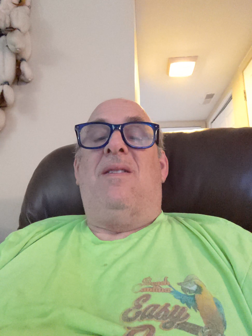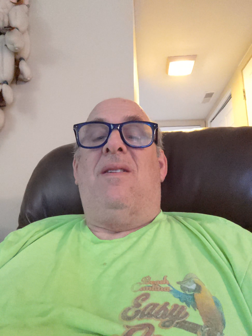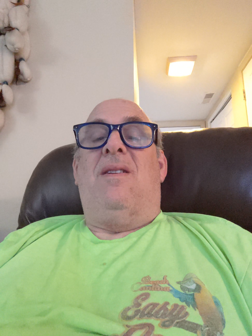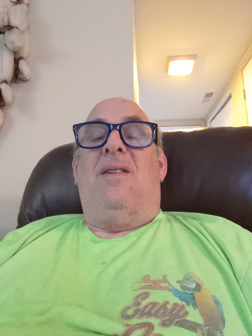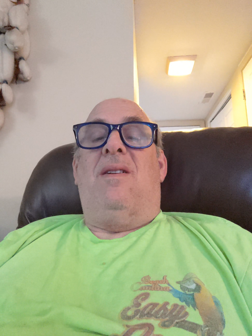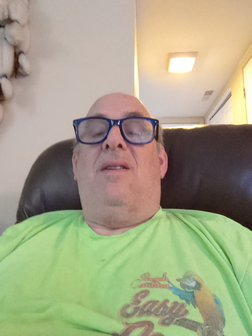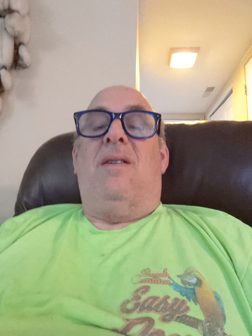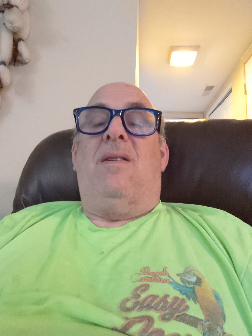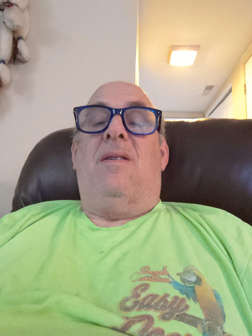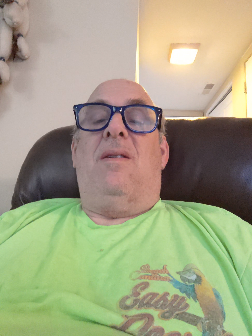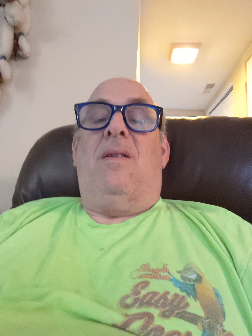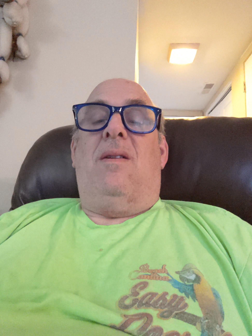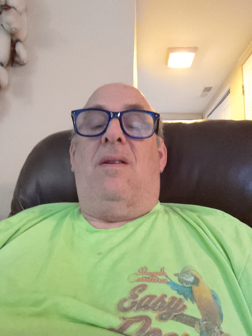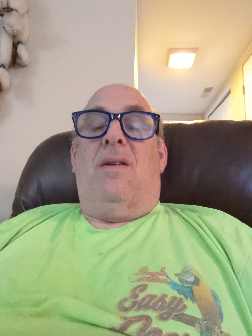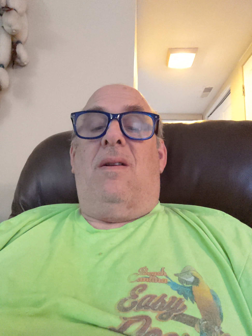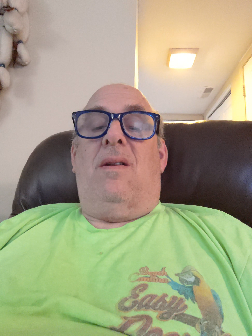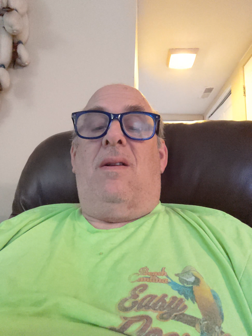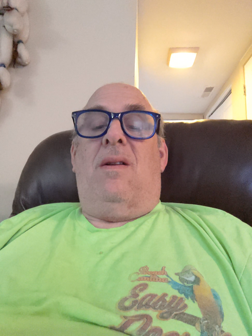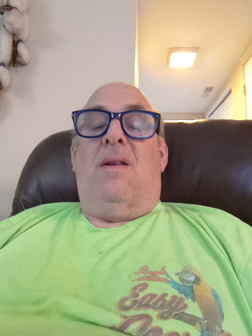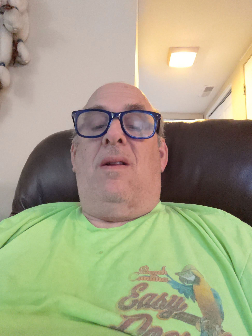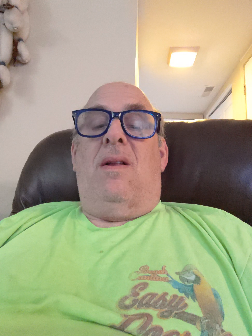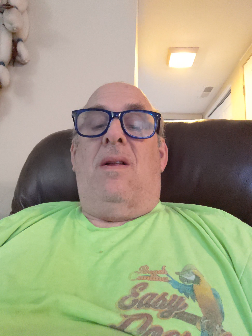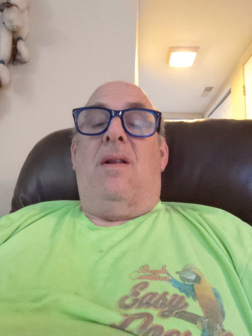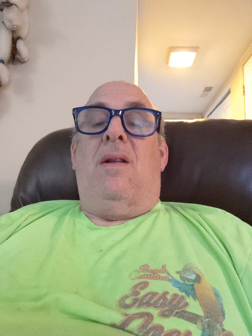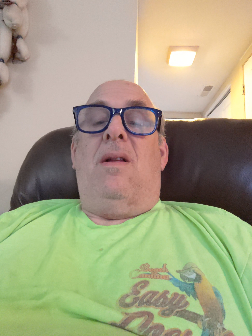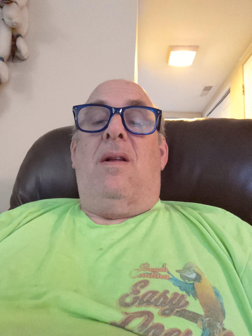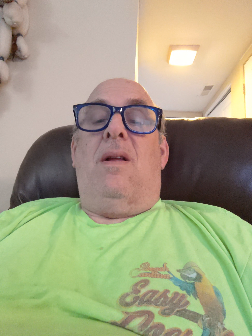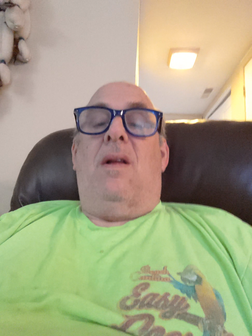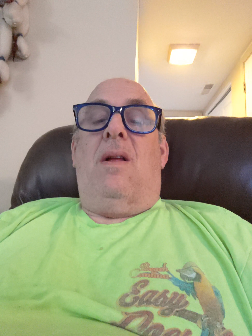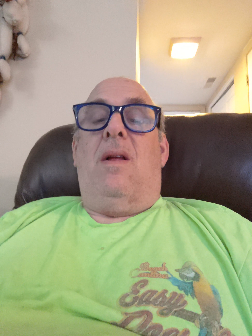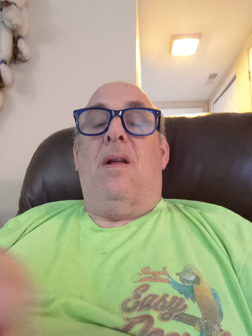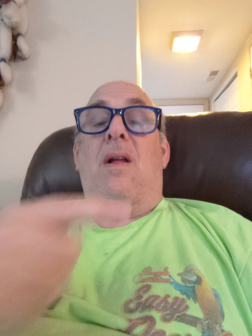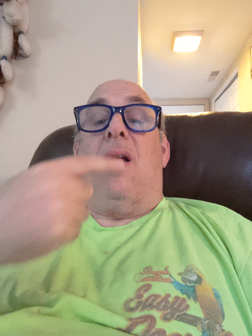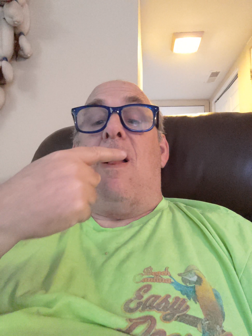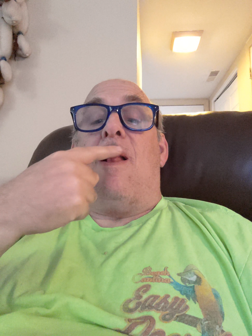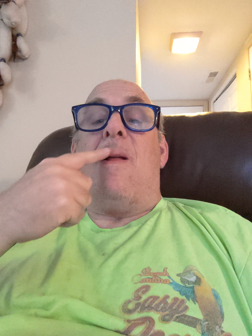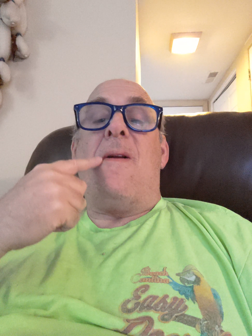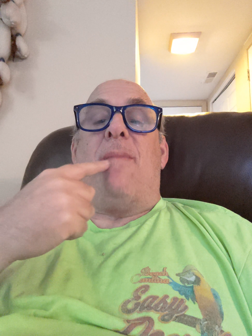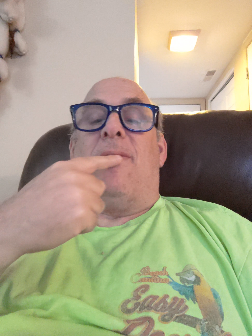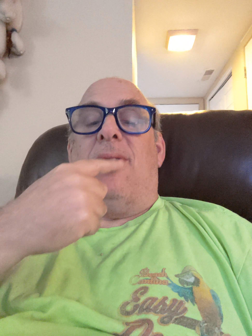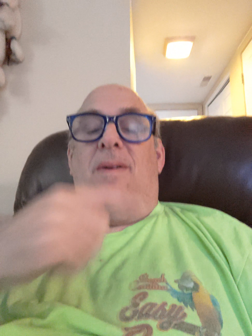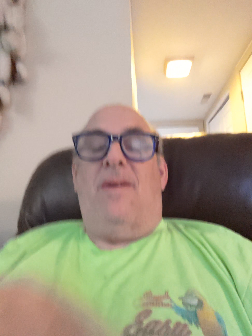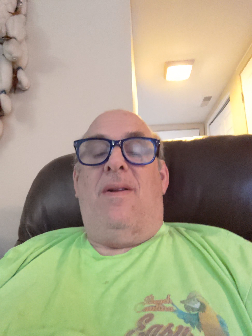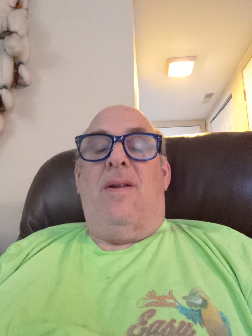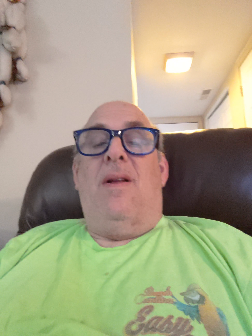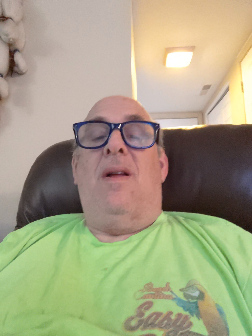lips